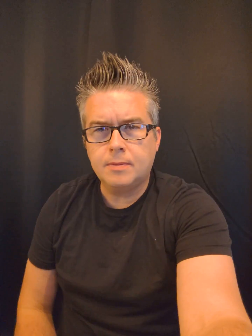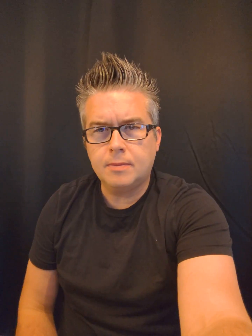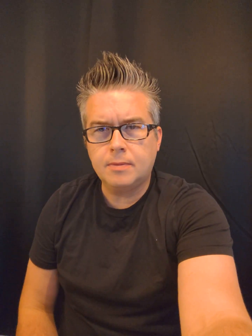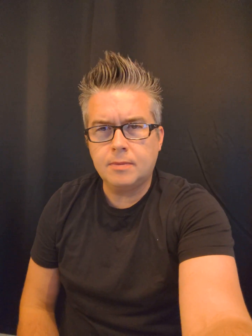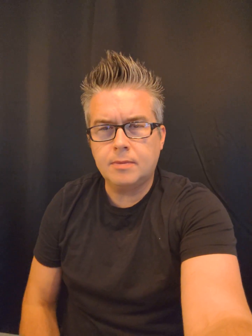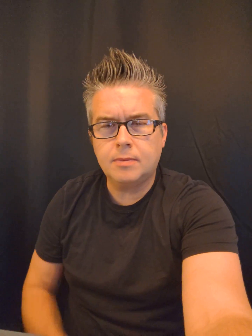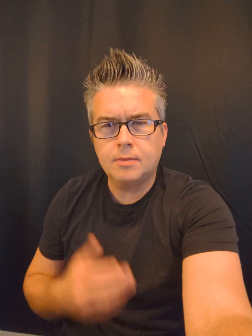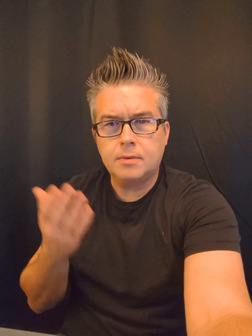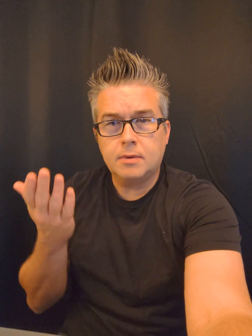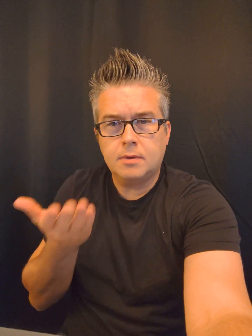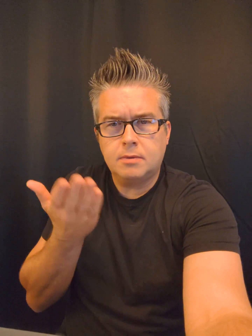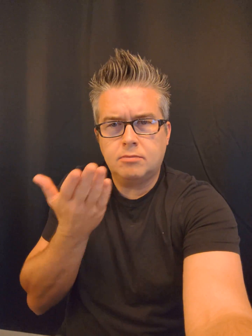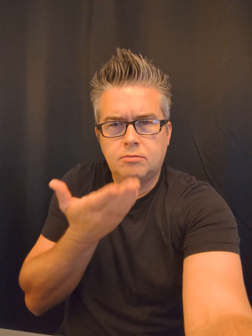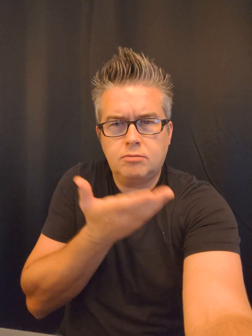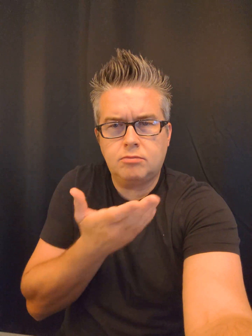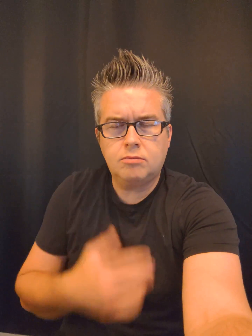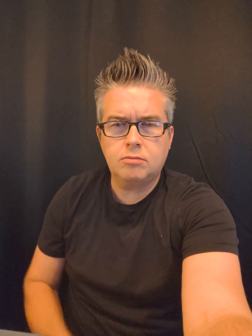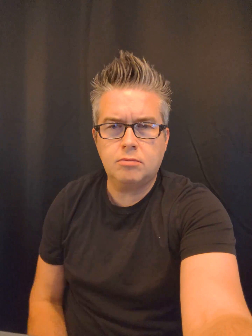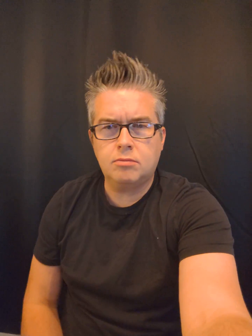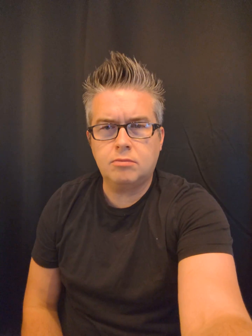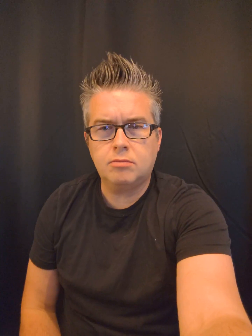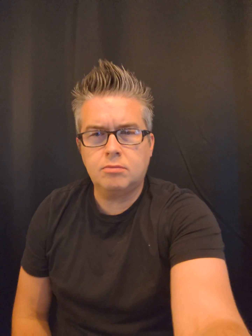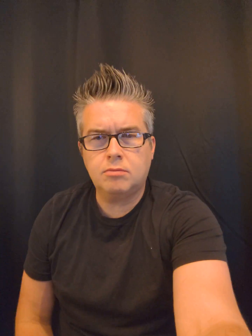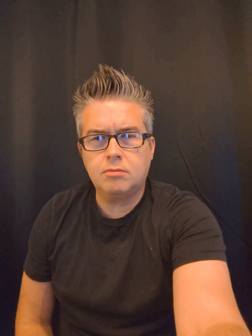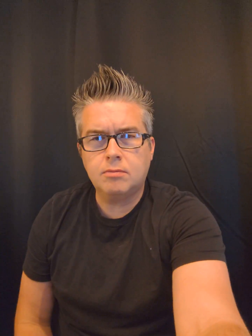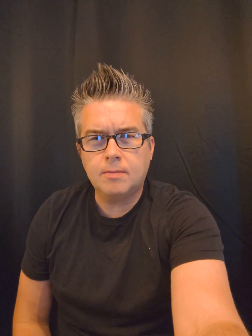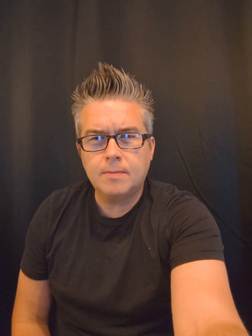carry